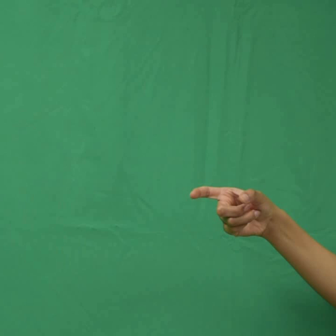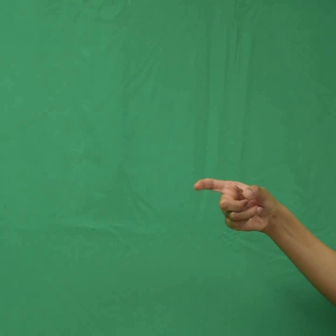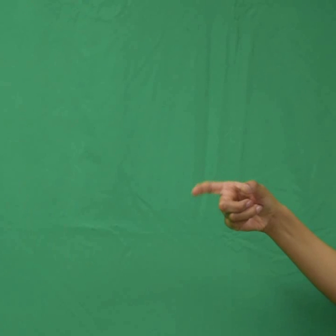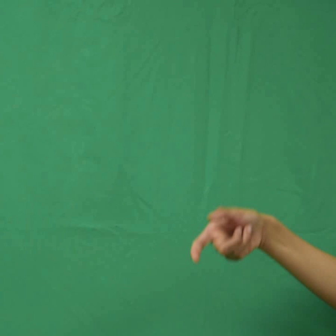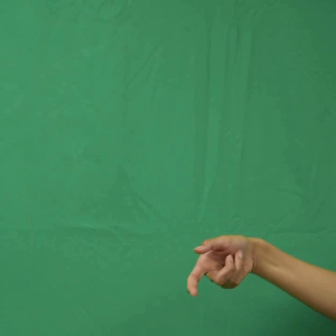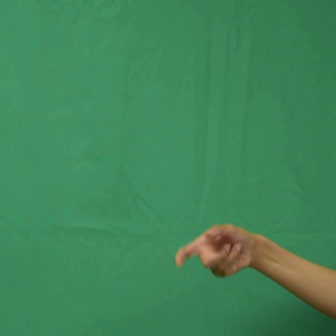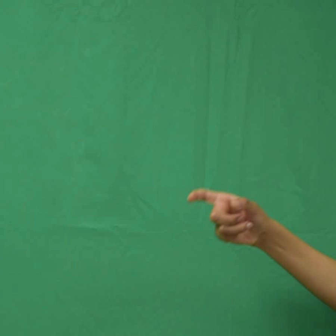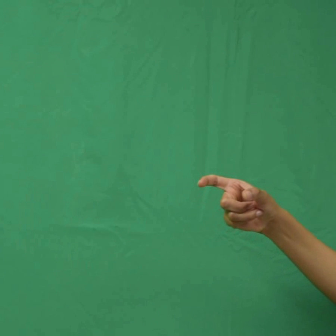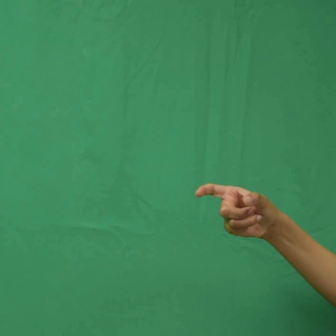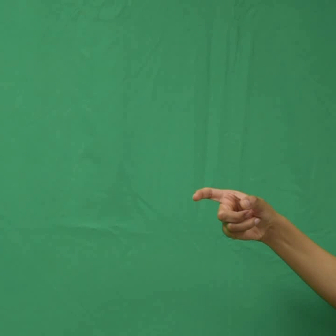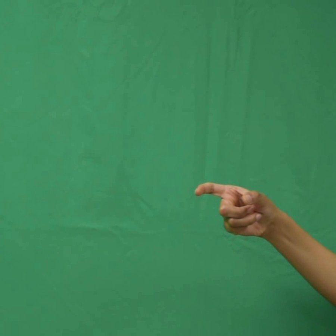Q